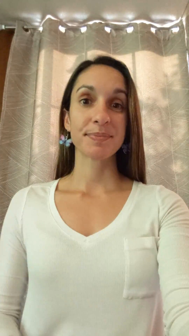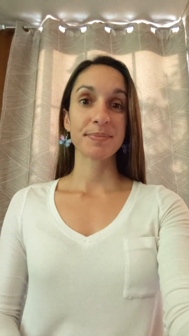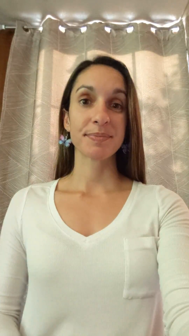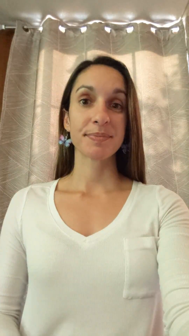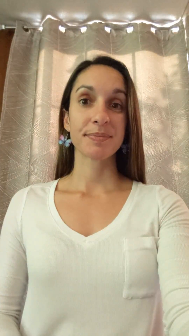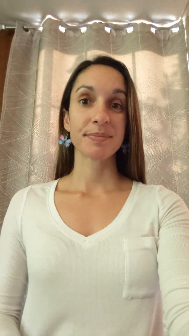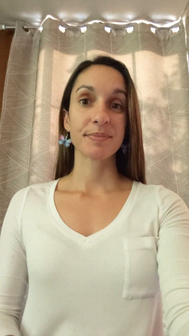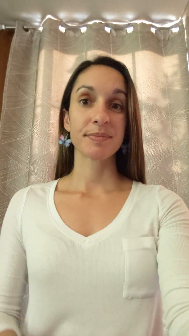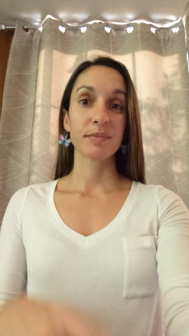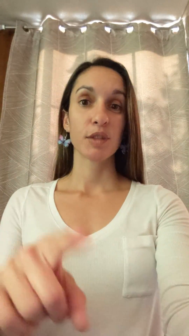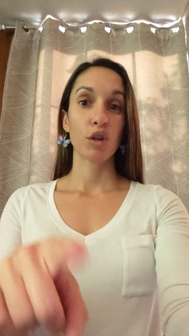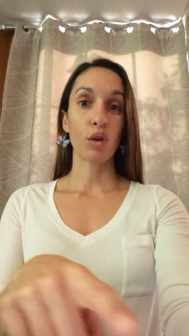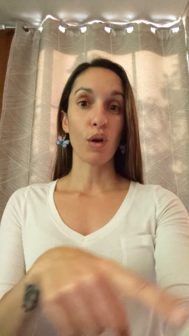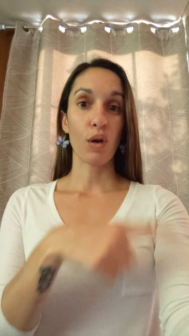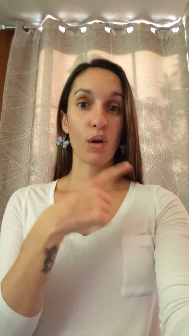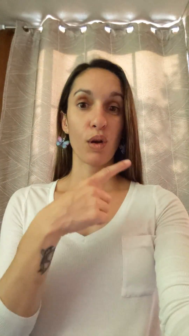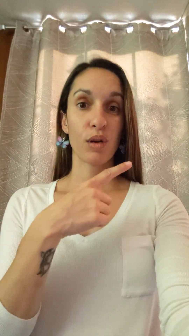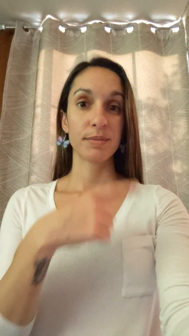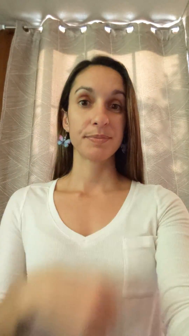long